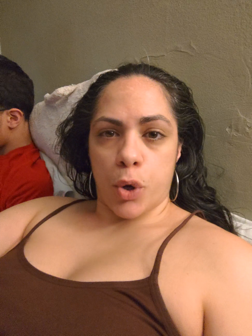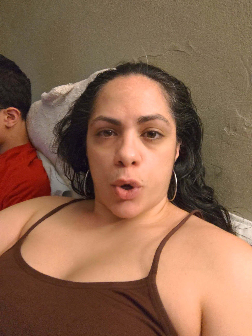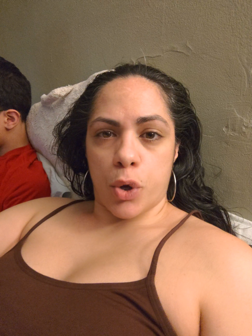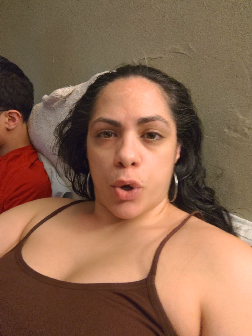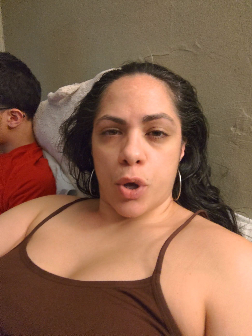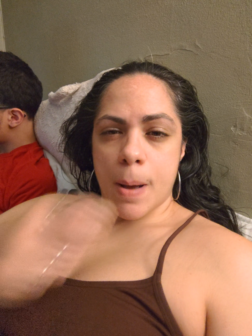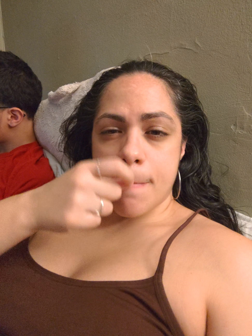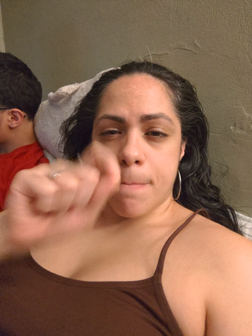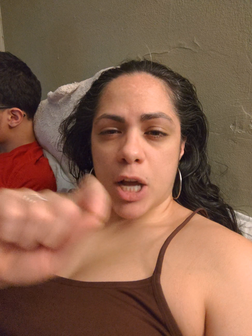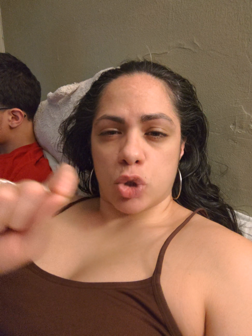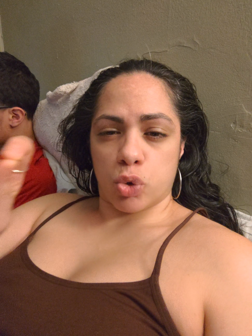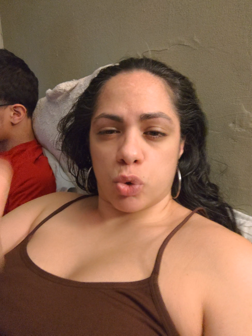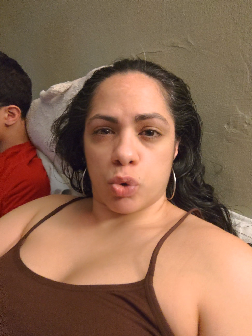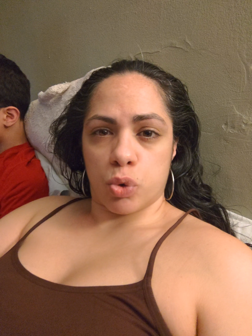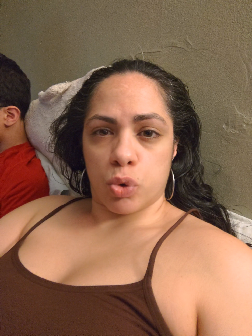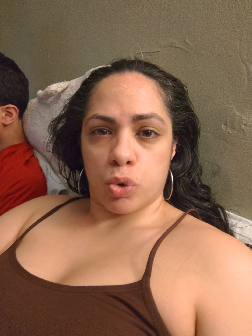pencil